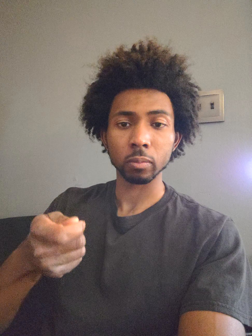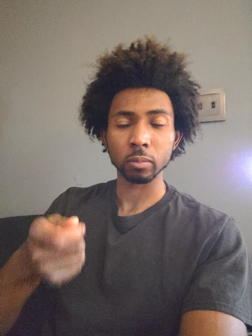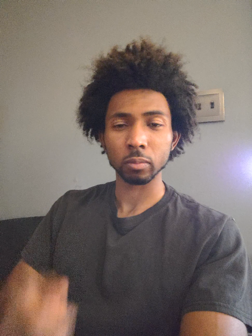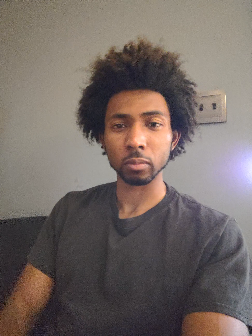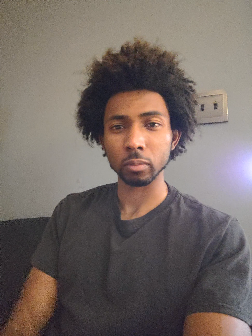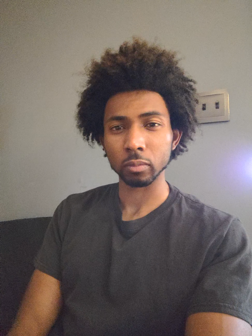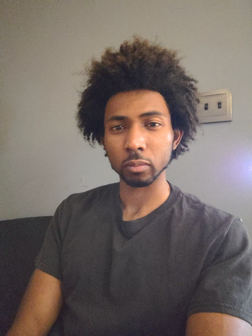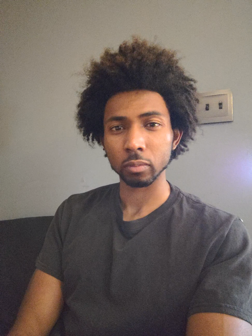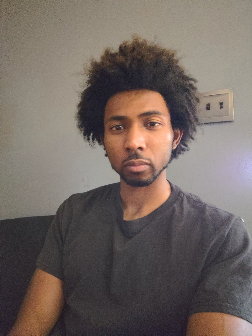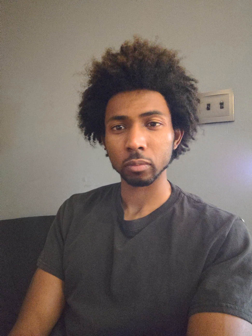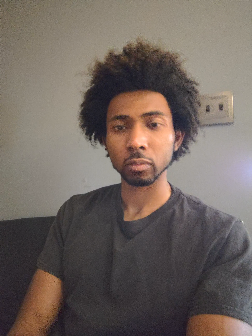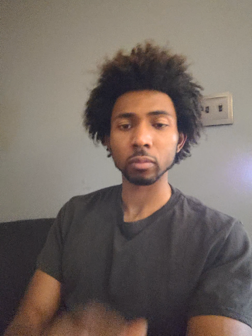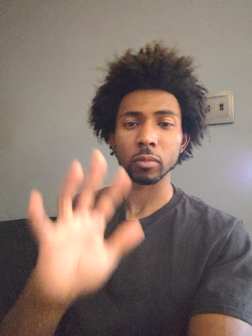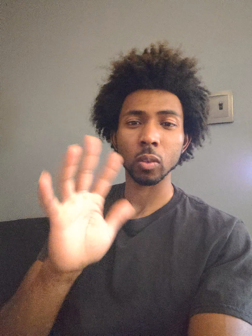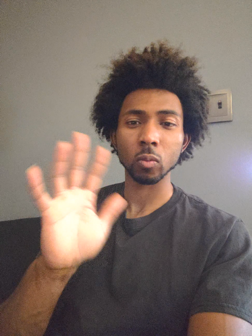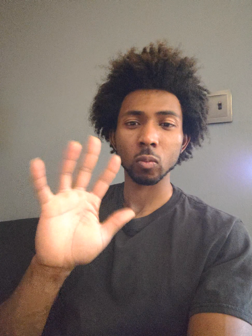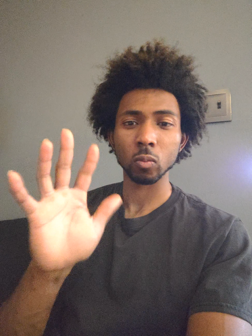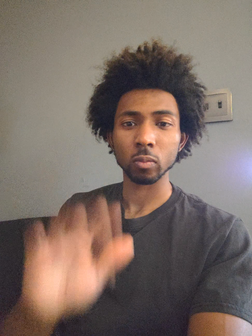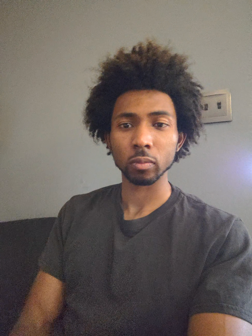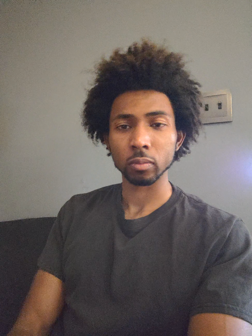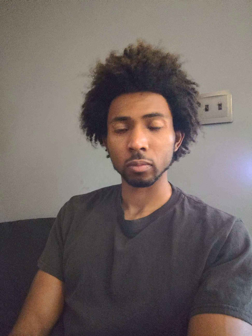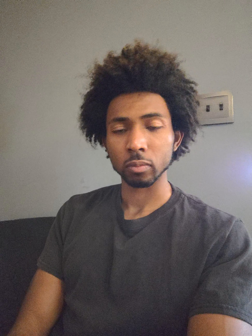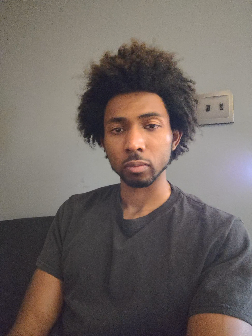hi